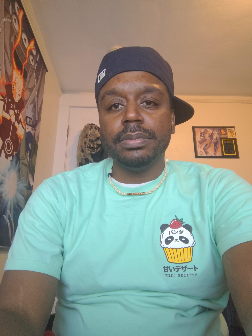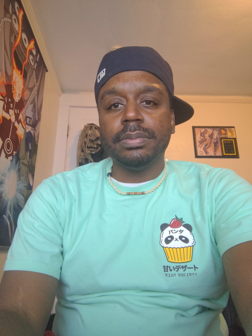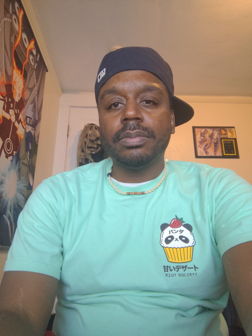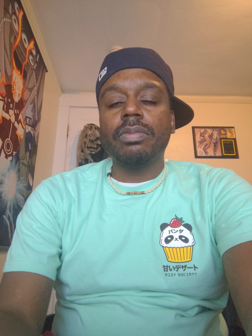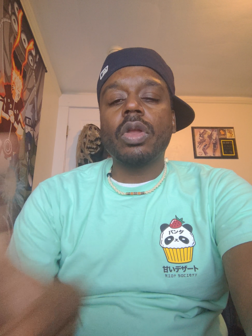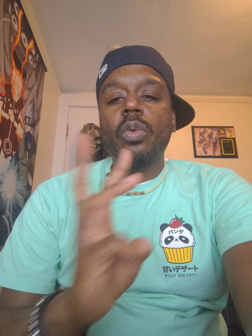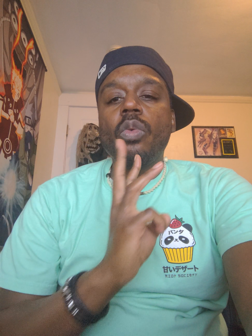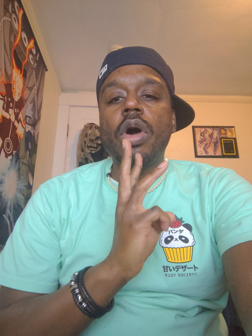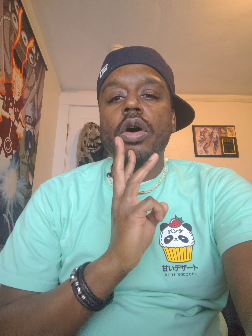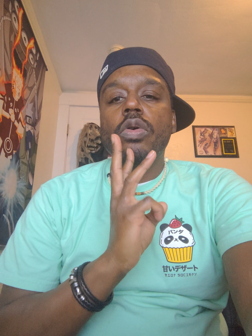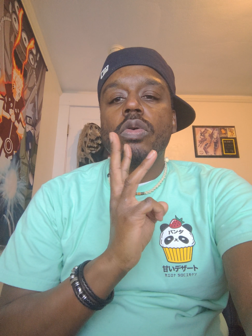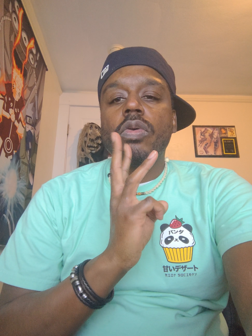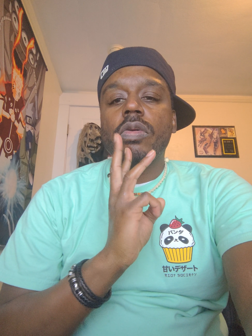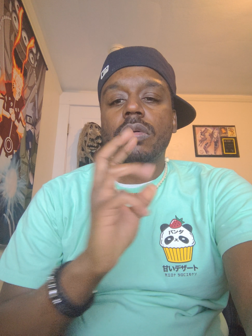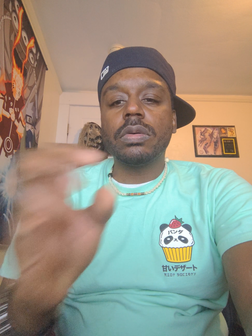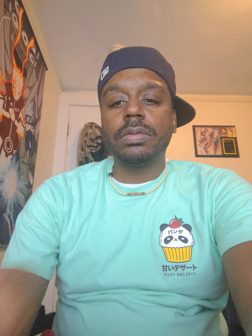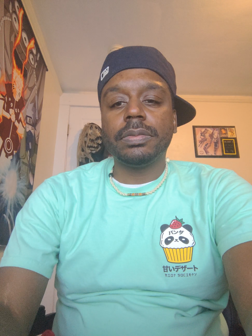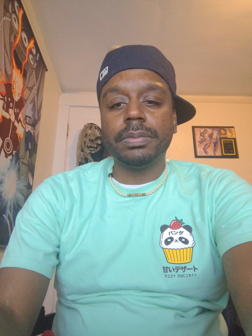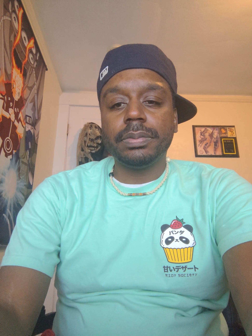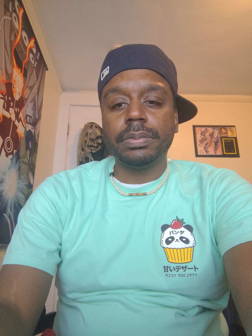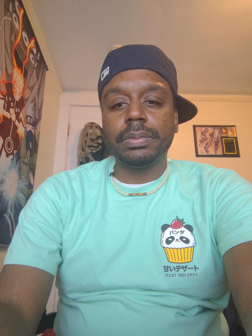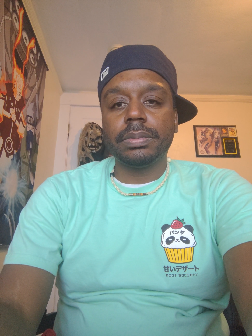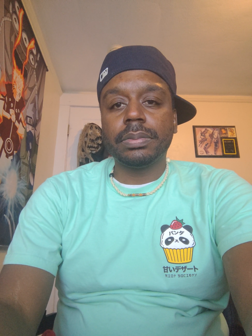water